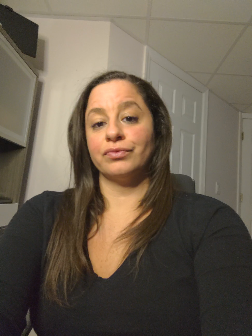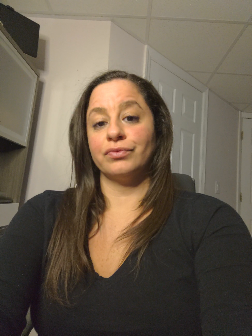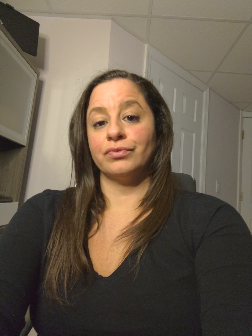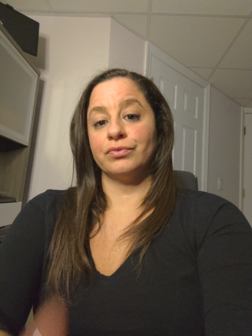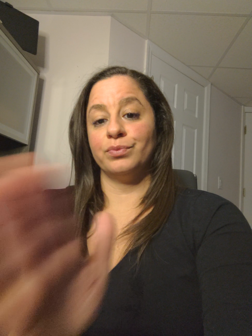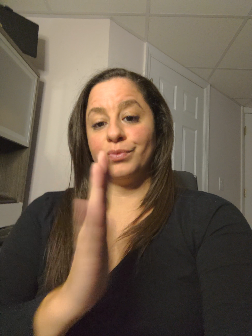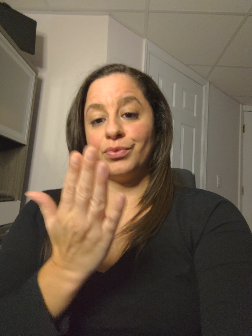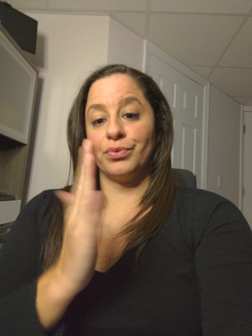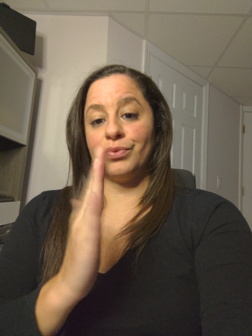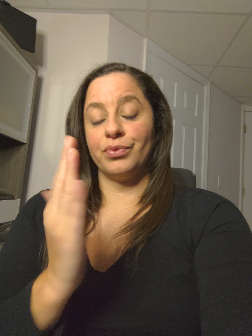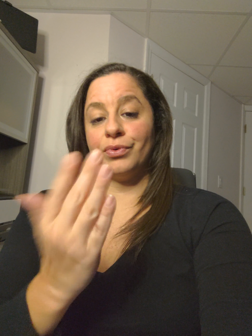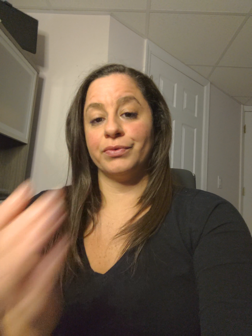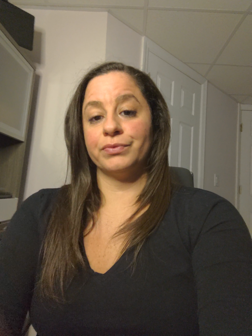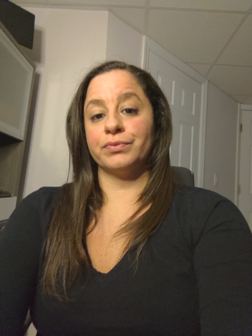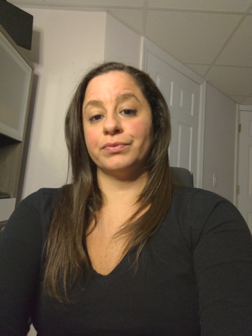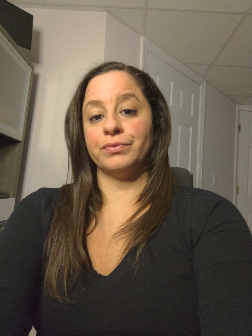book